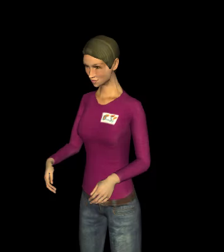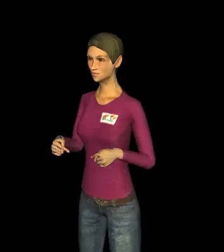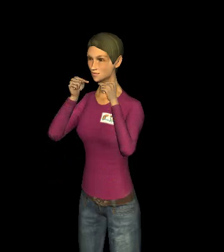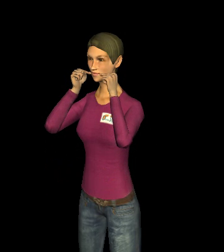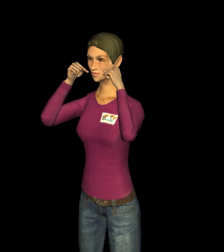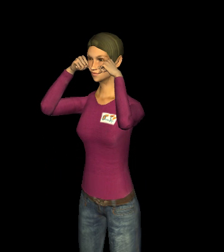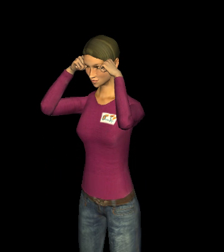يبتسم